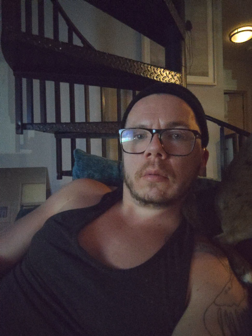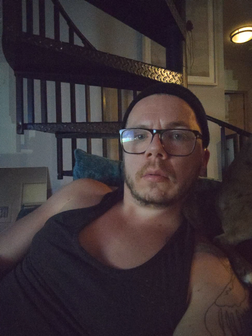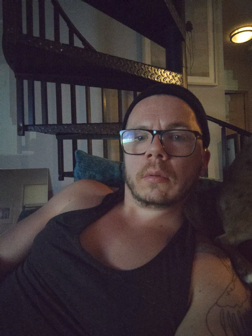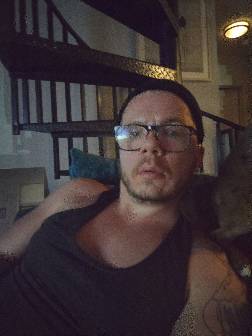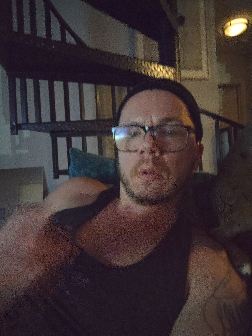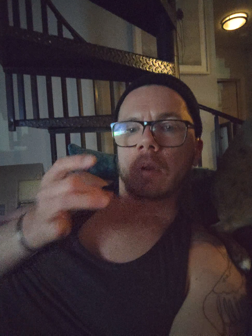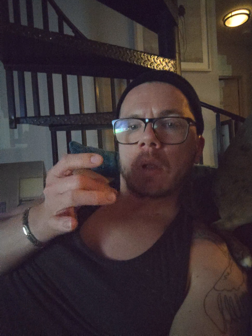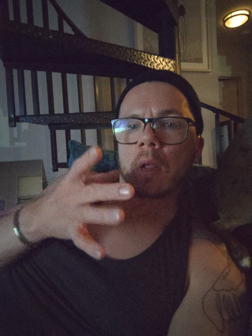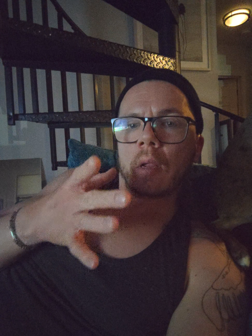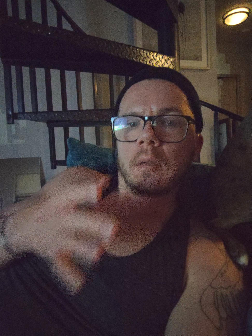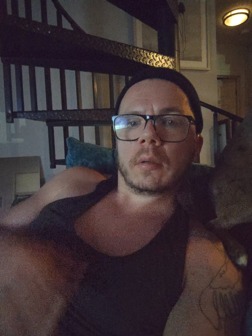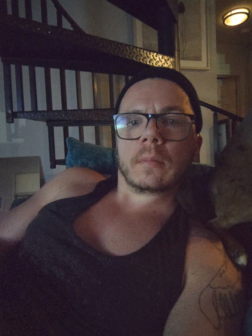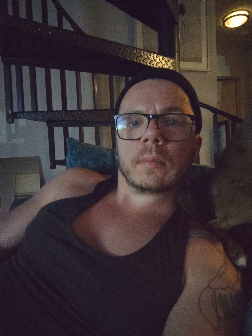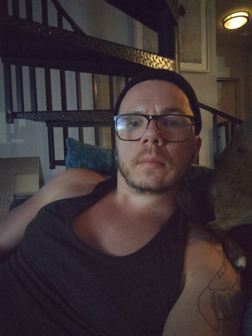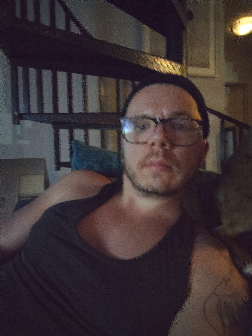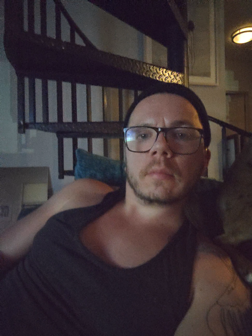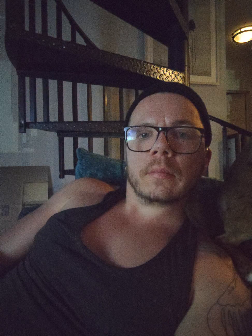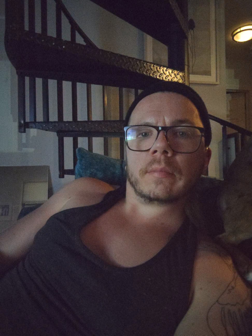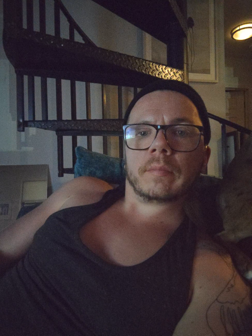hate